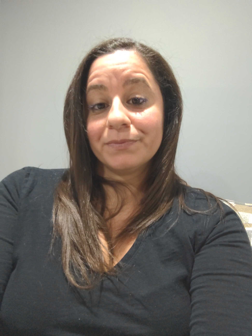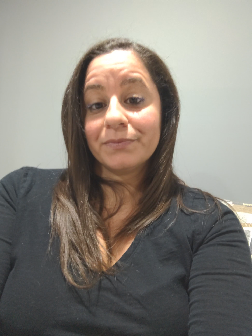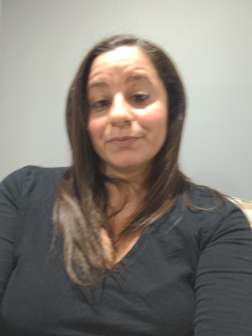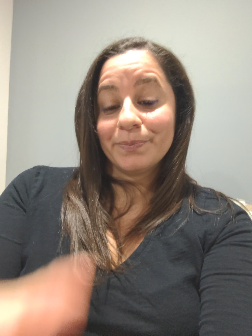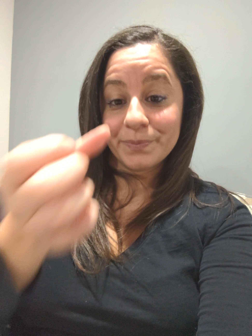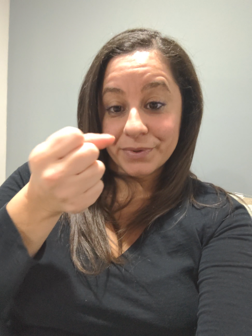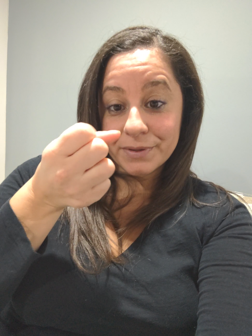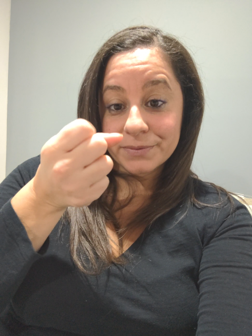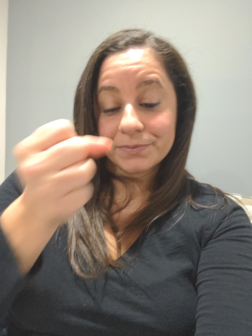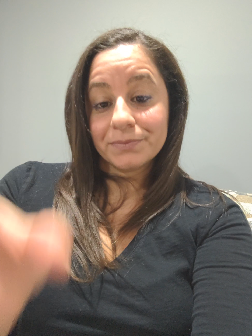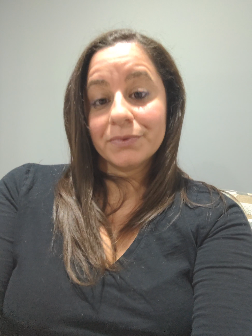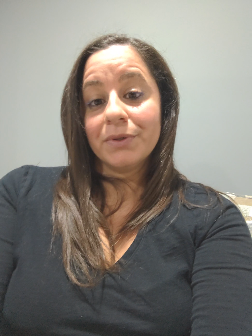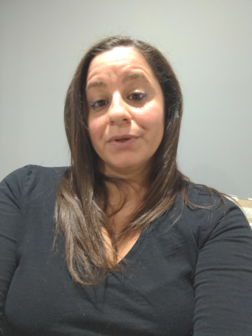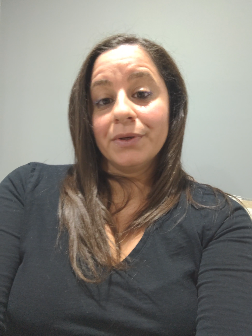milk